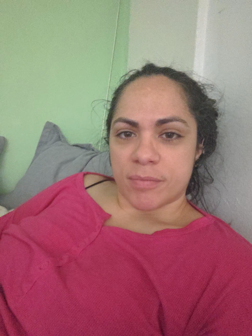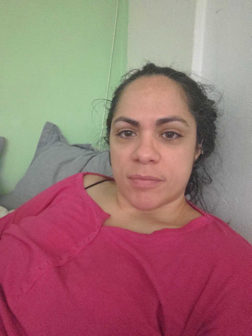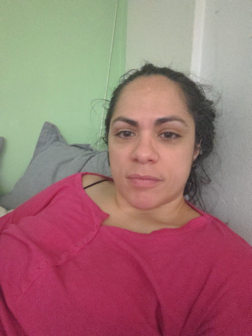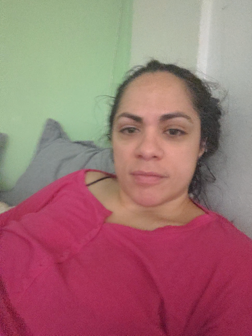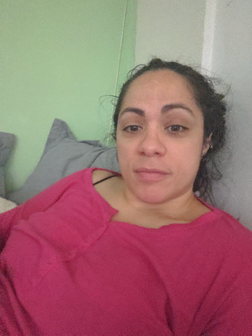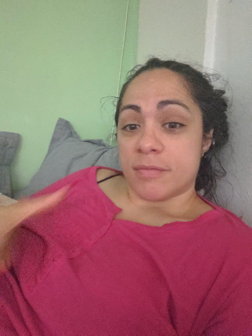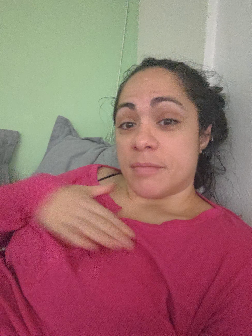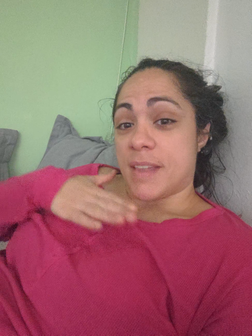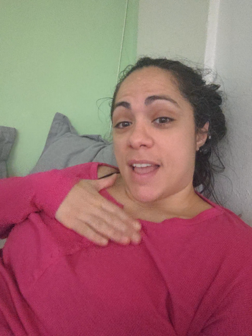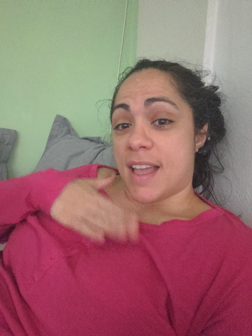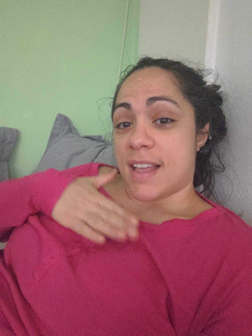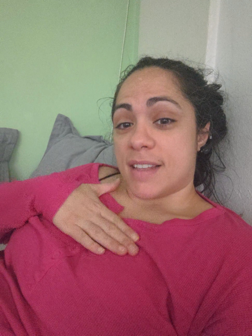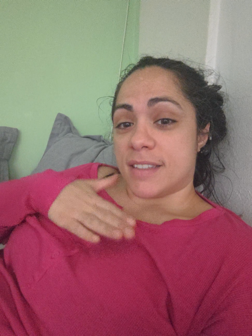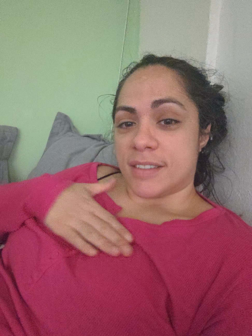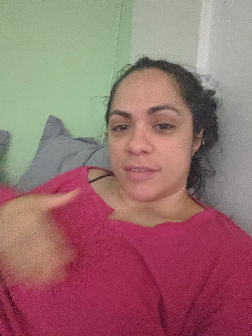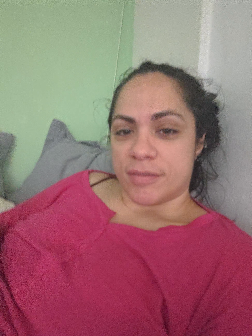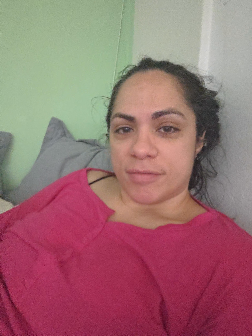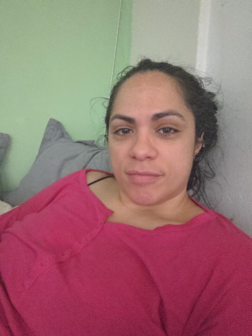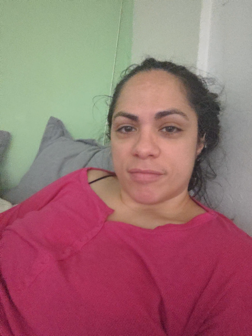my